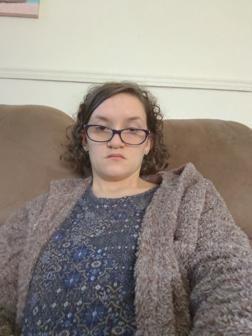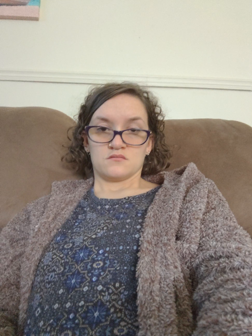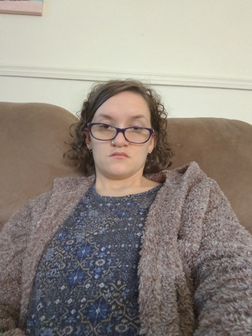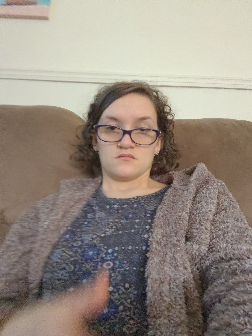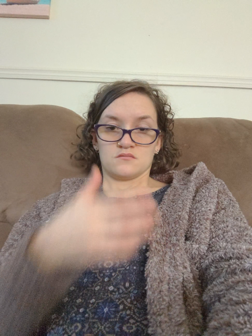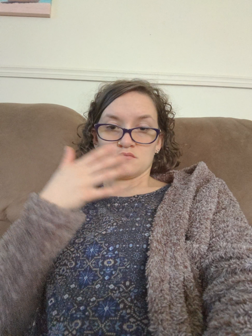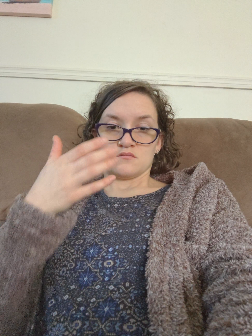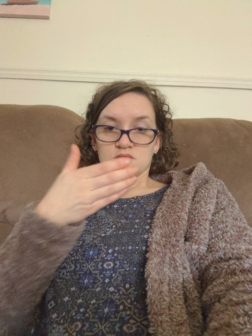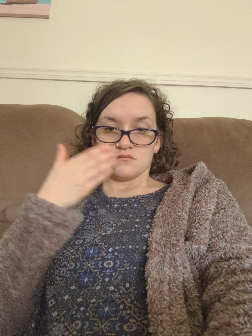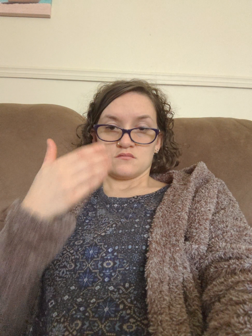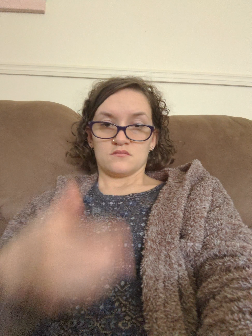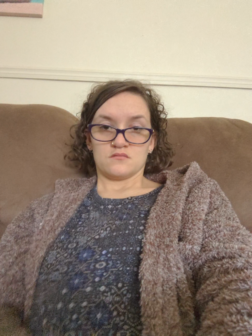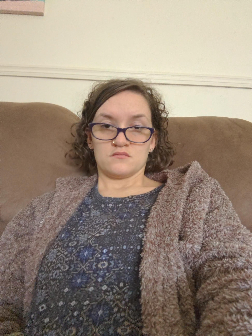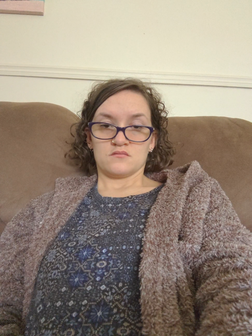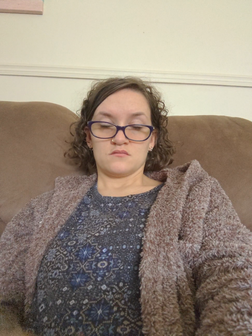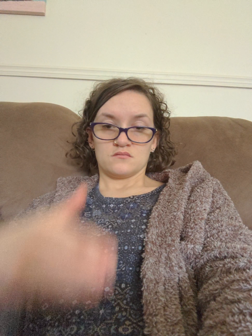cereal